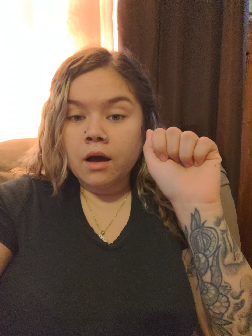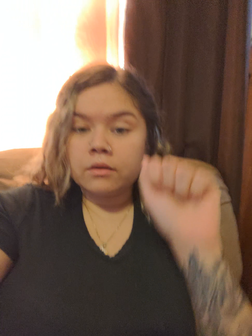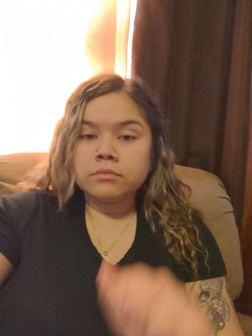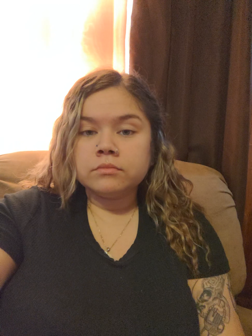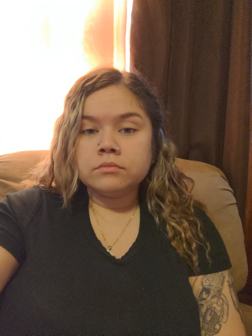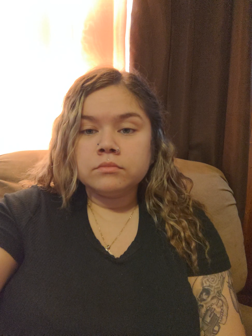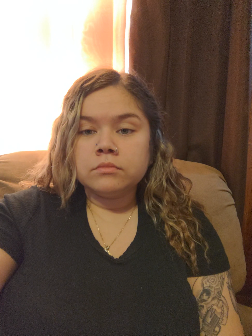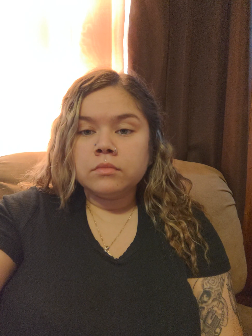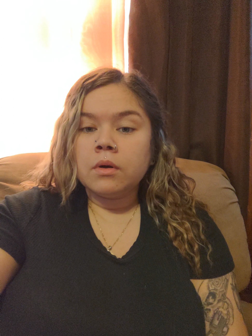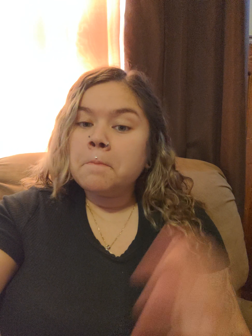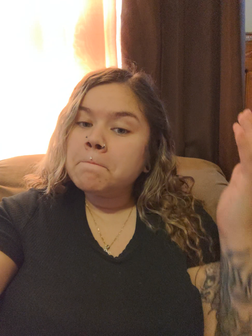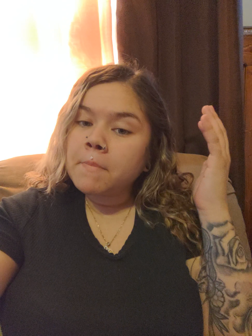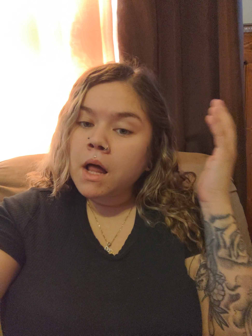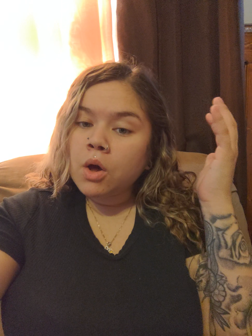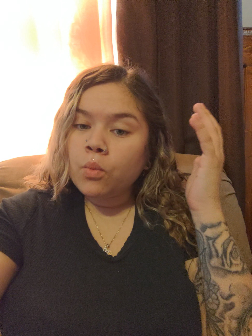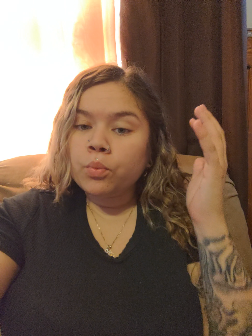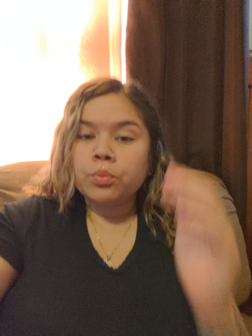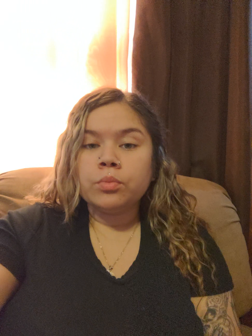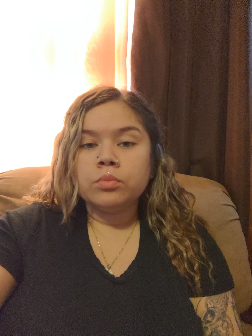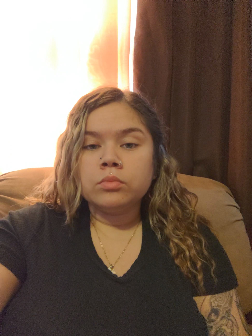pillow